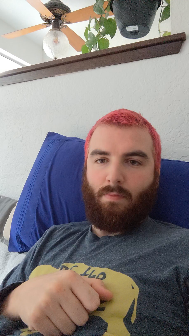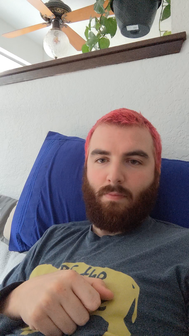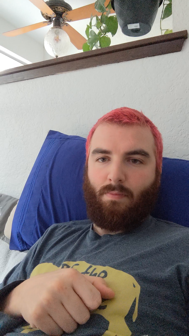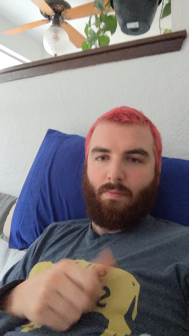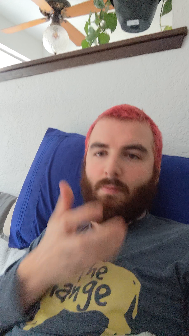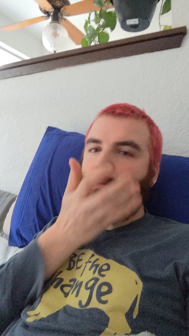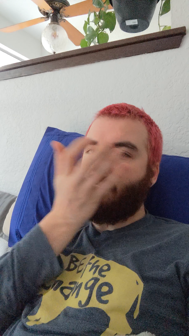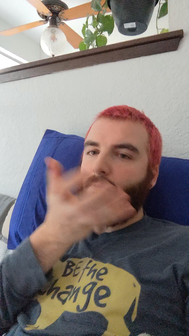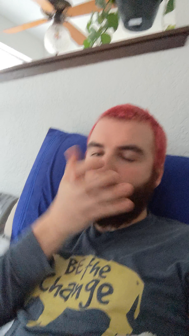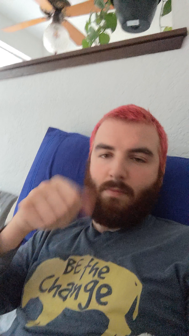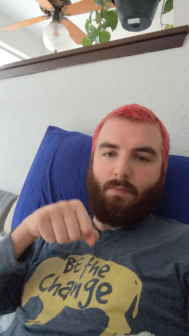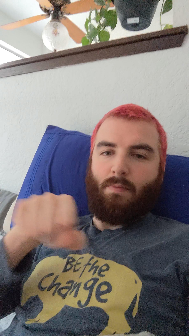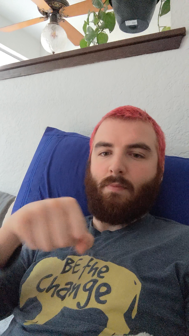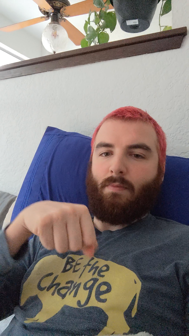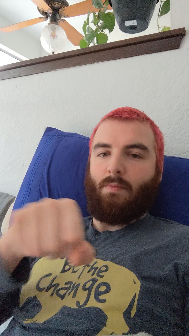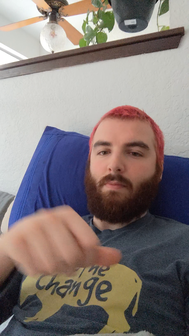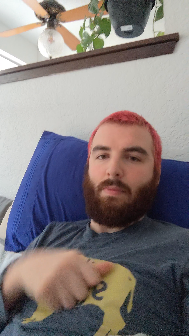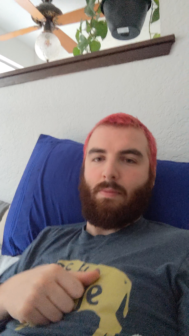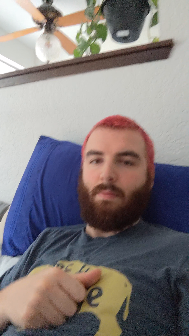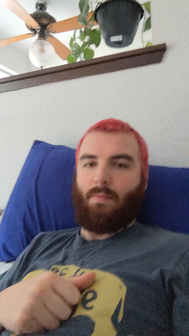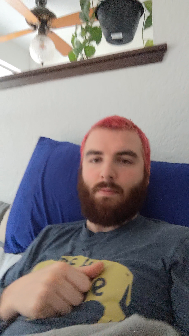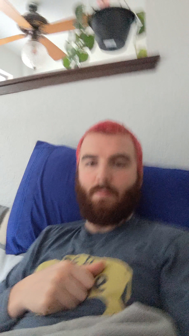lawn mower